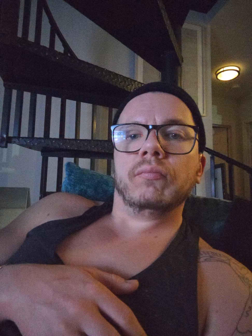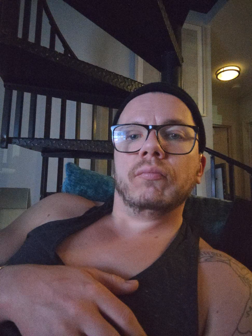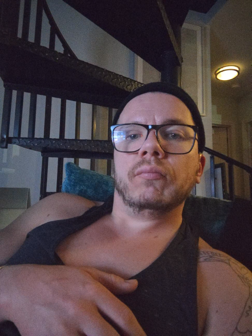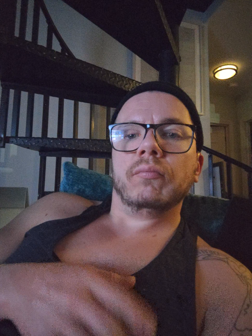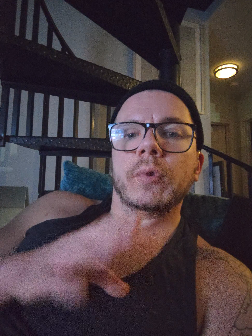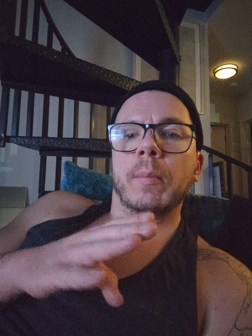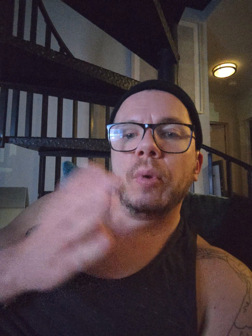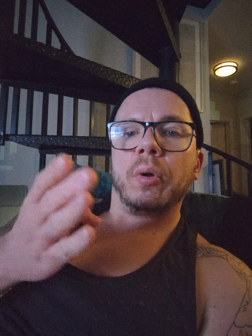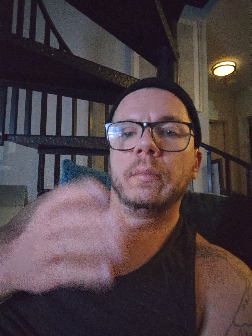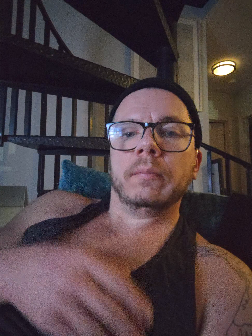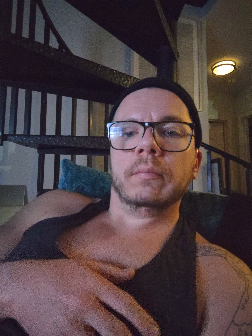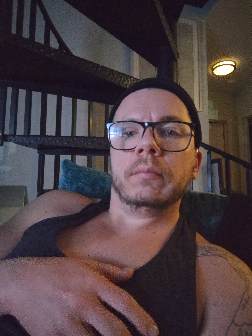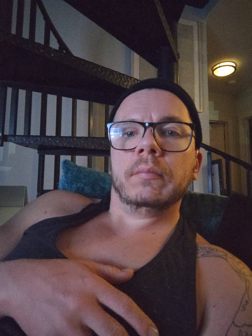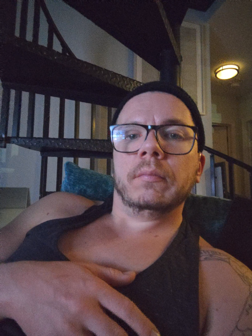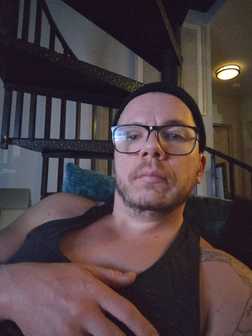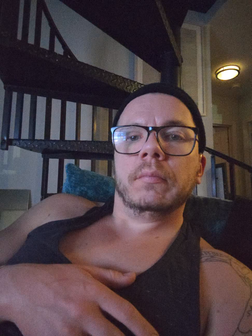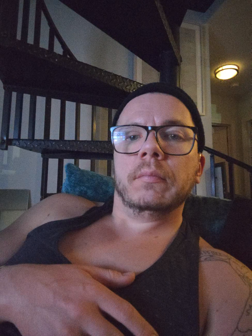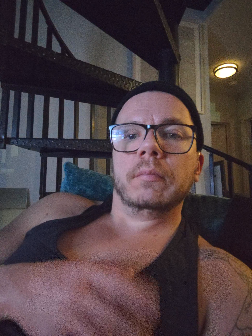book